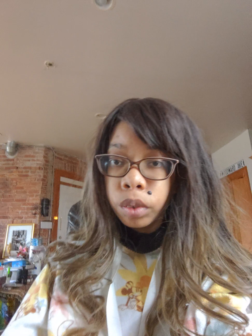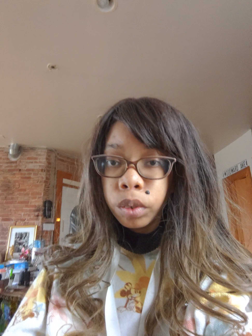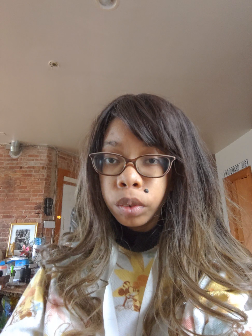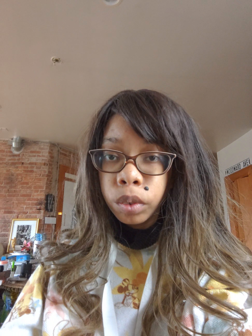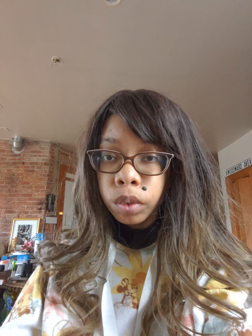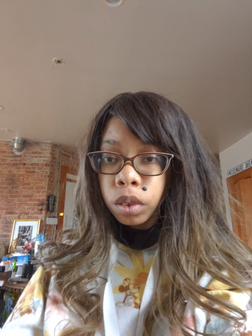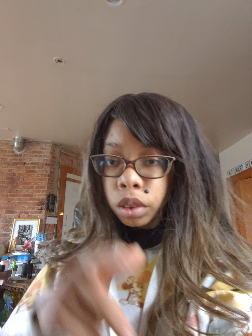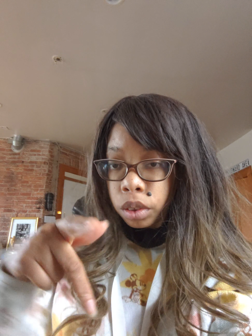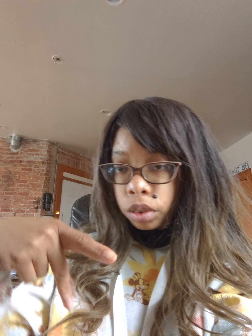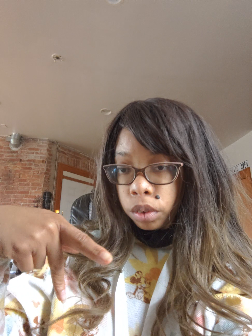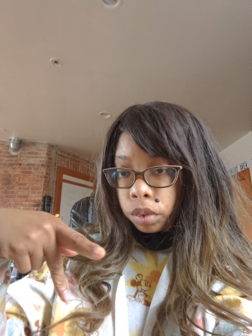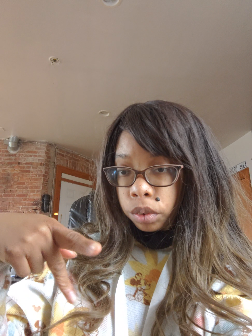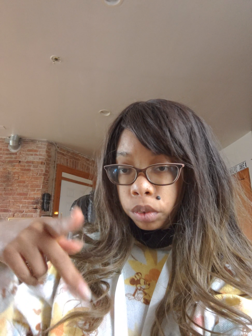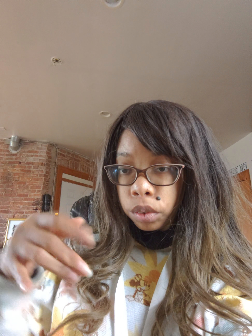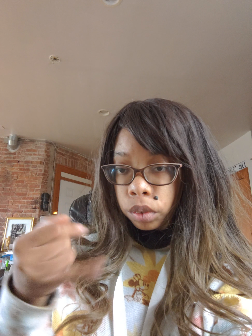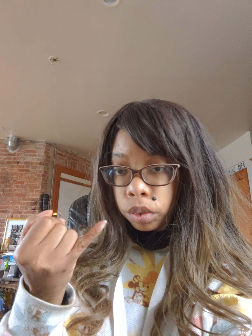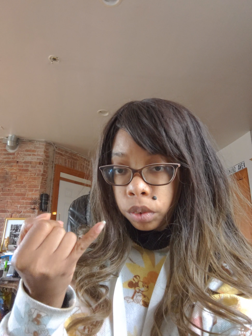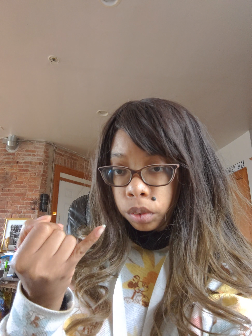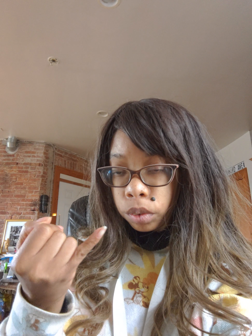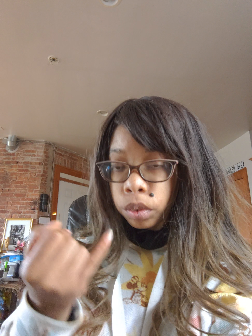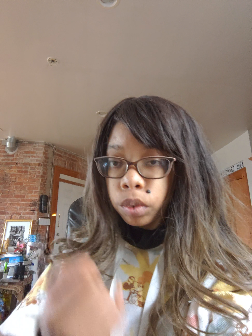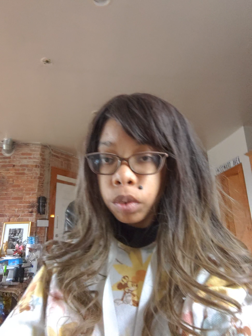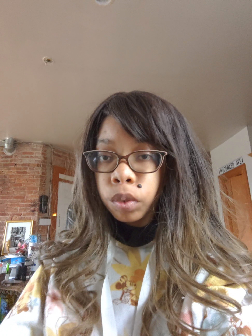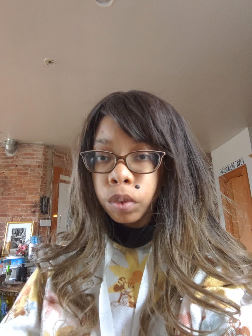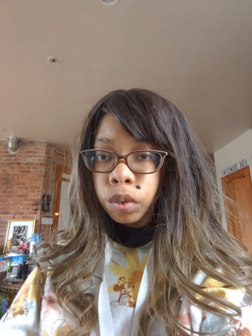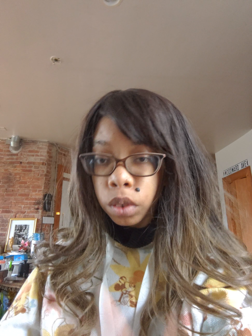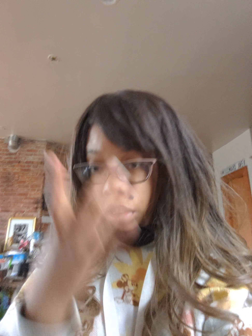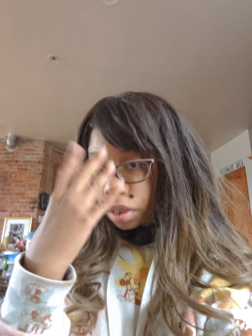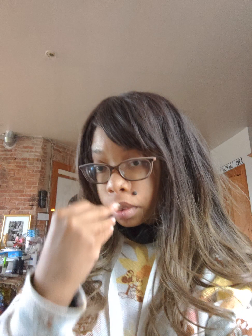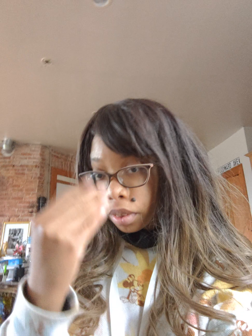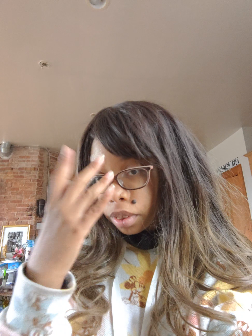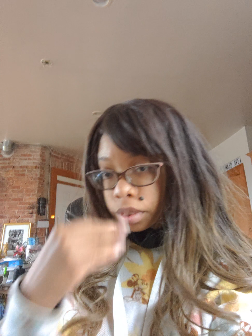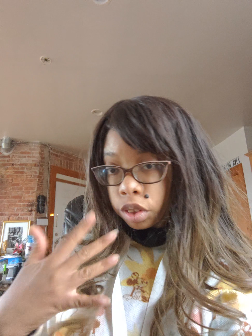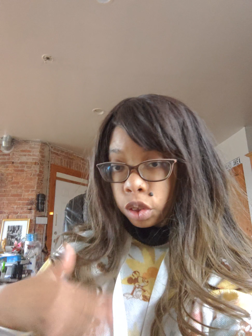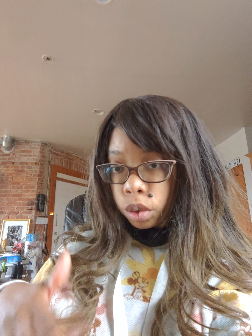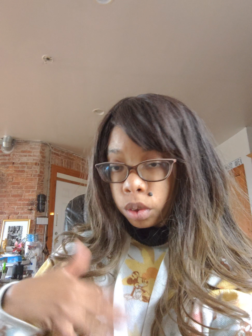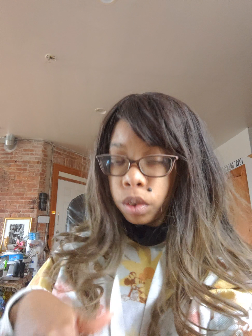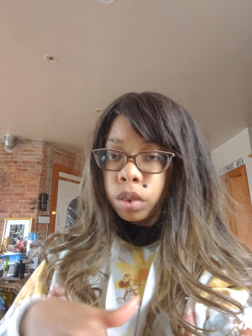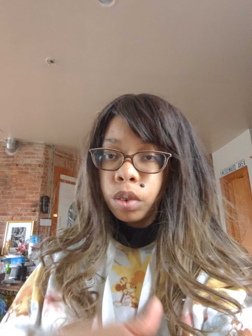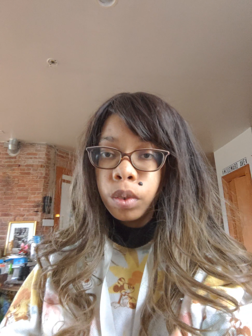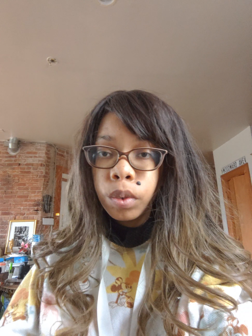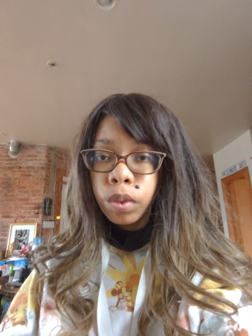pajamas